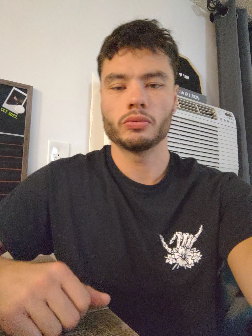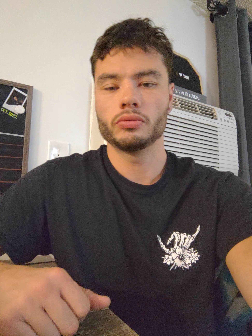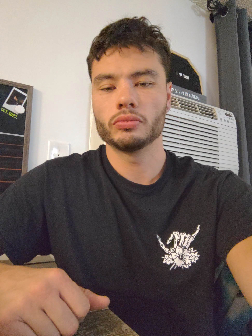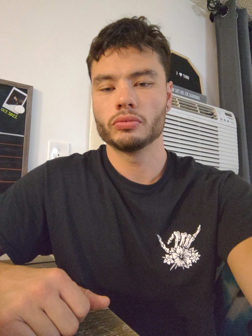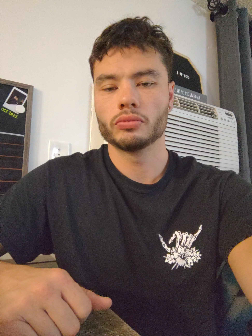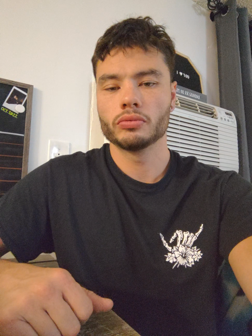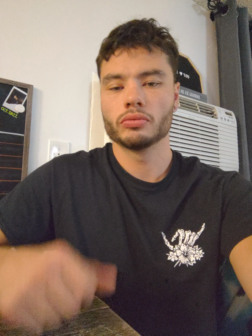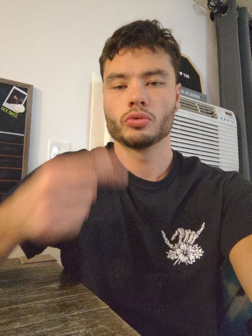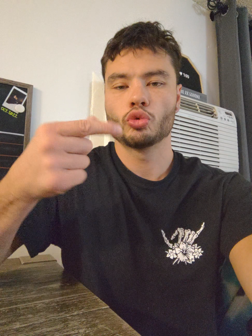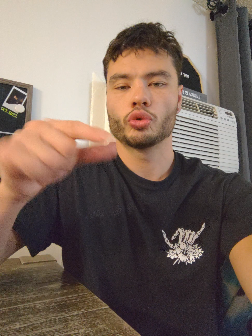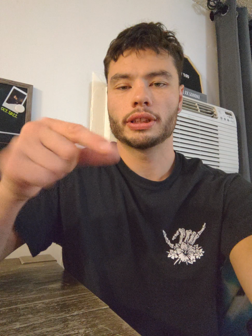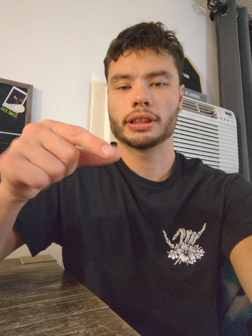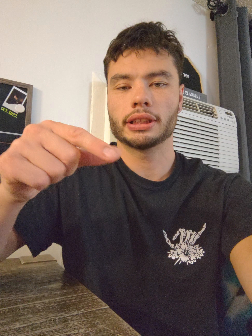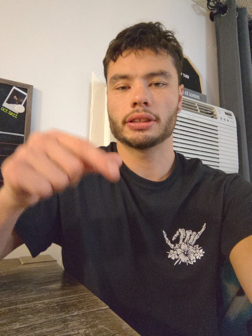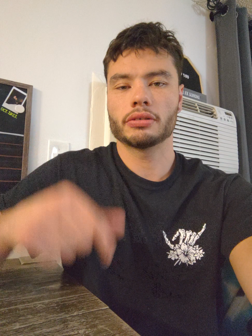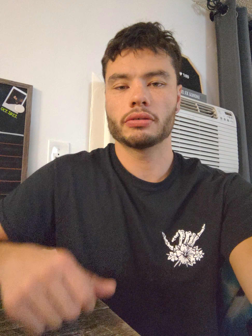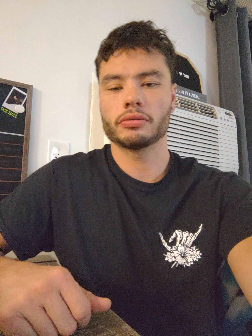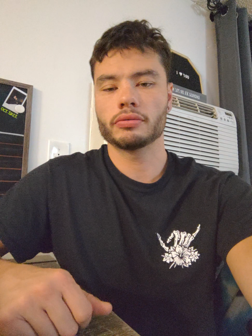green